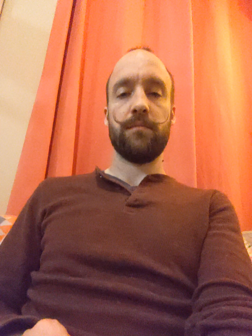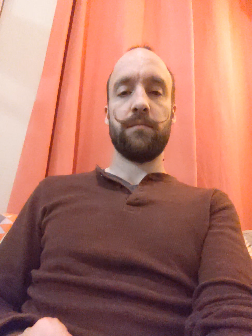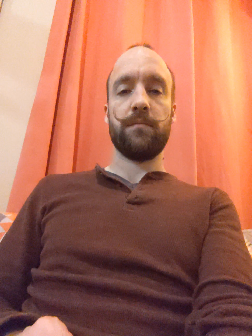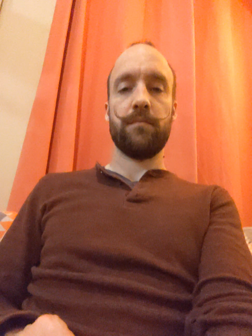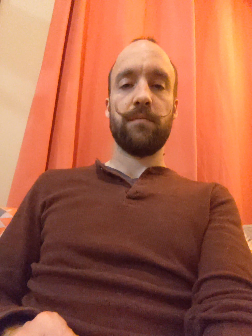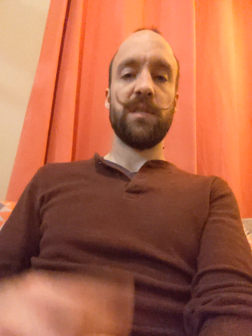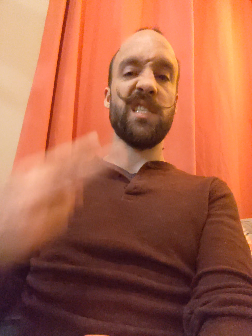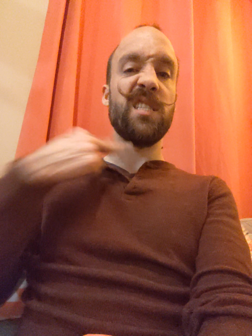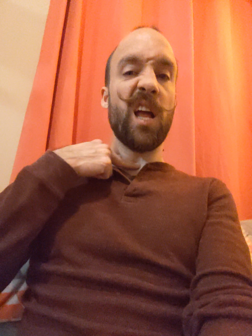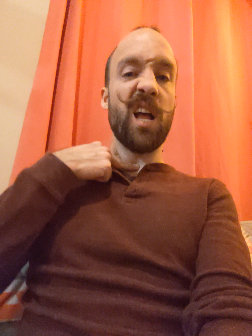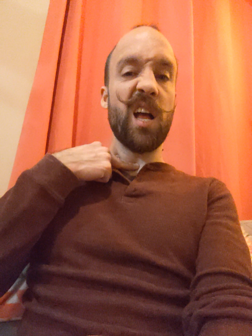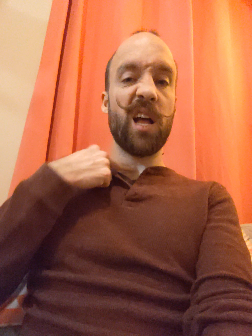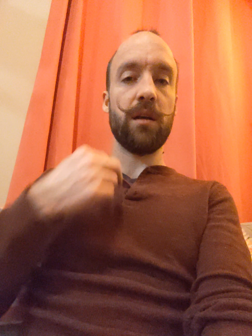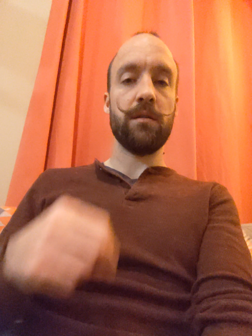stuck